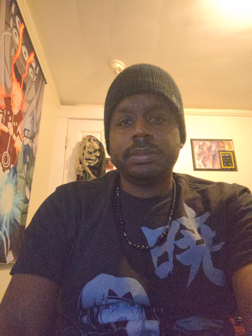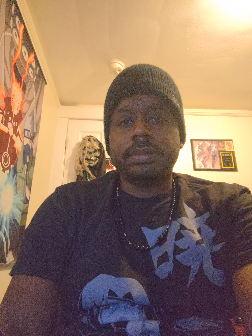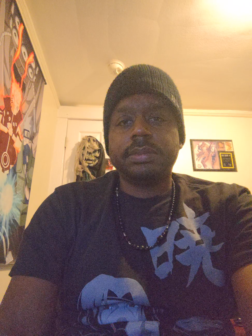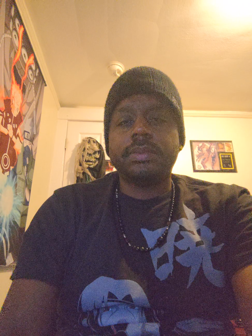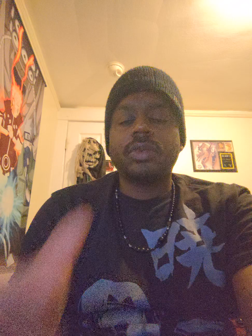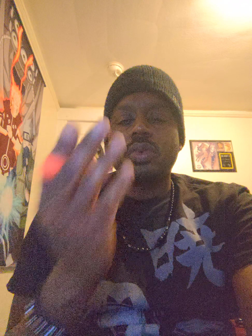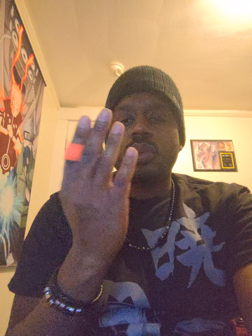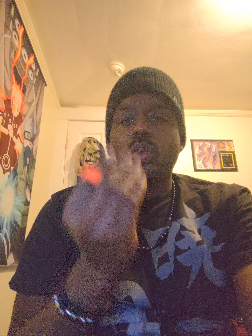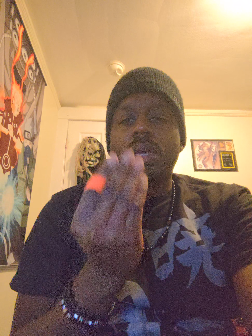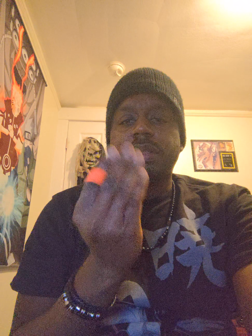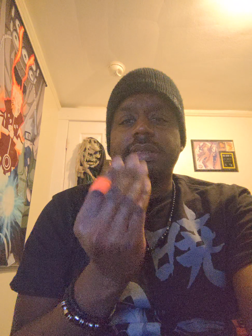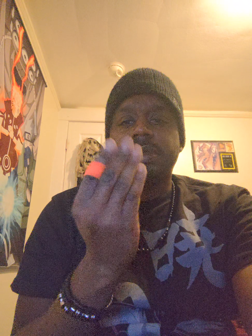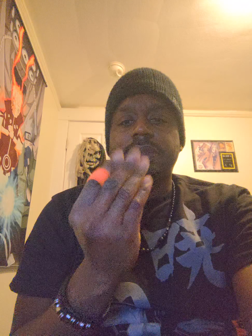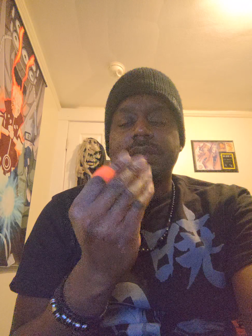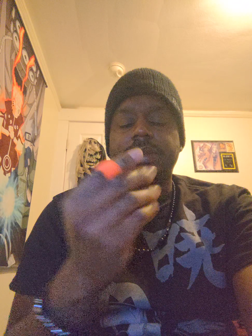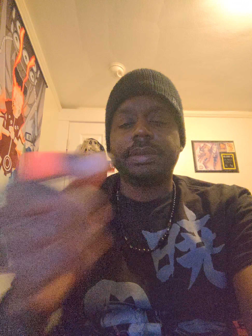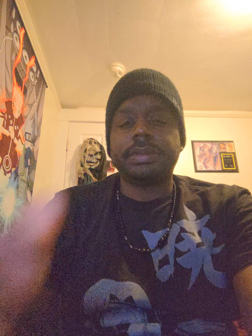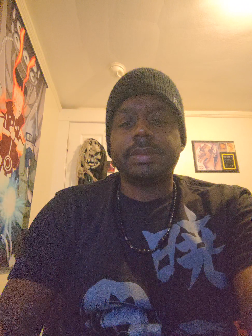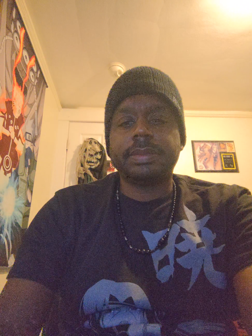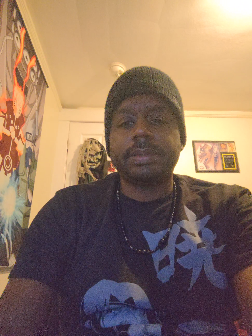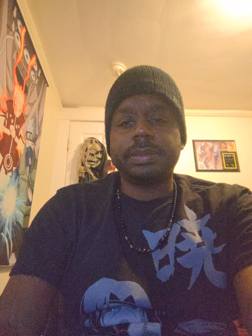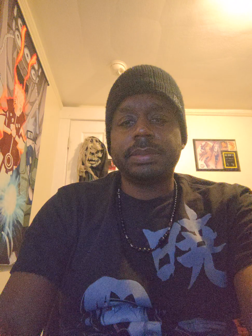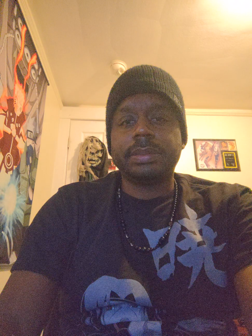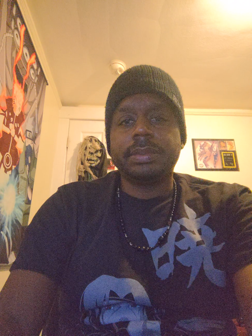wet